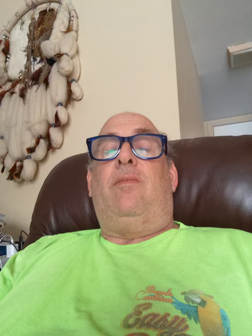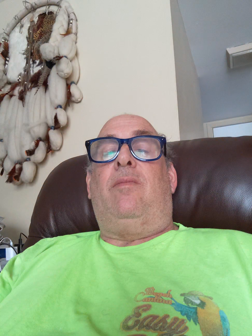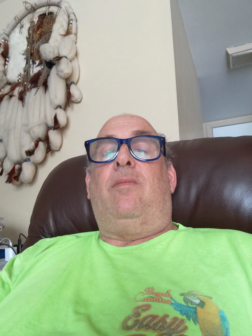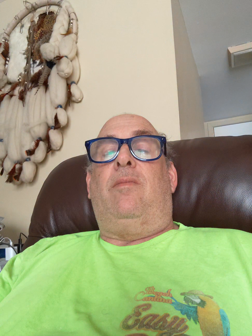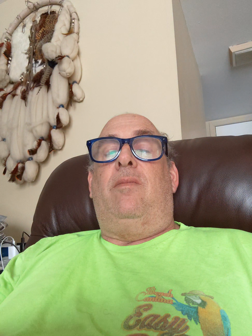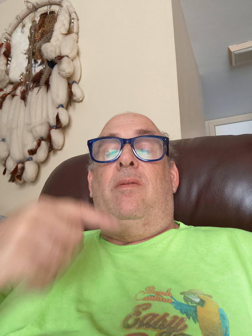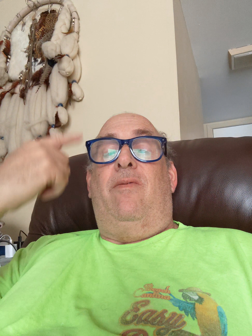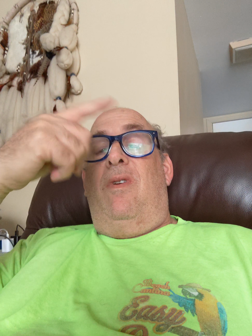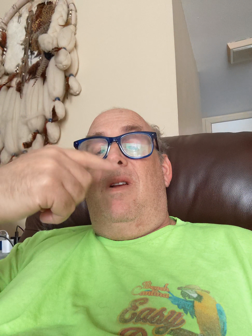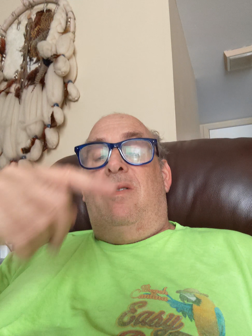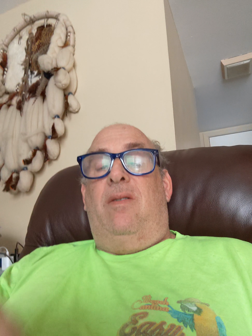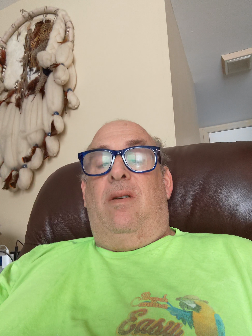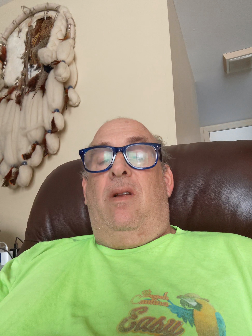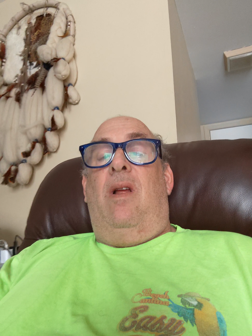face